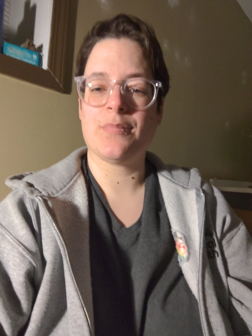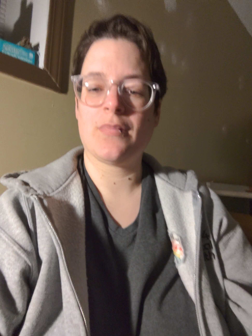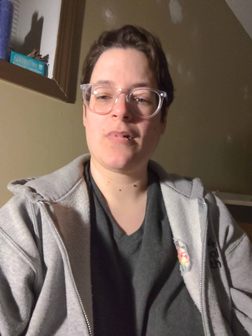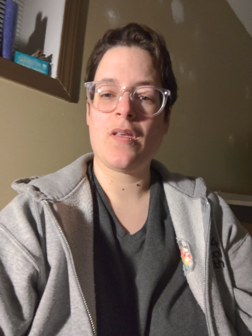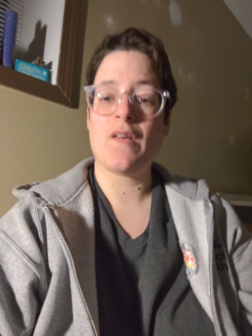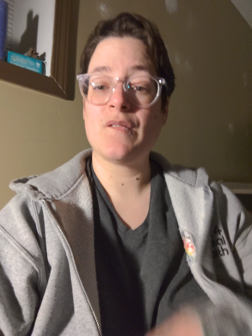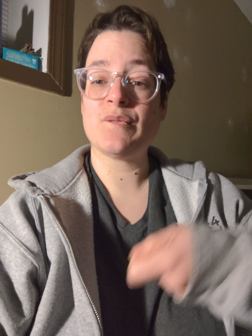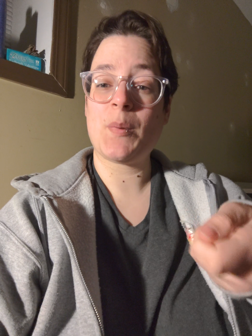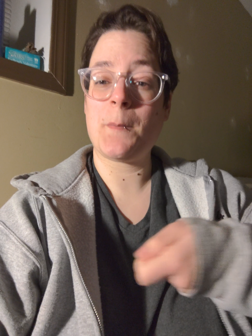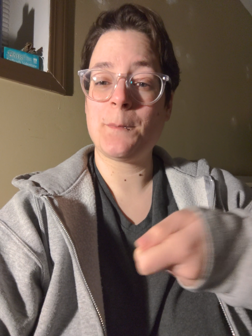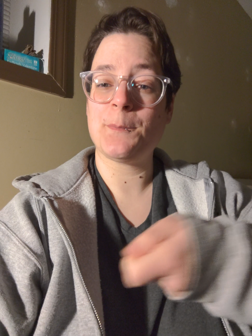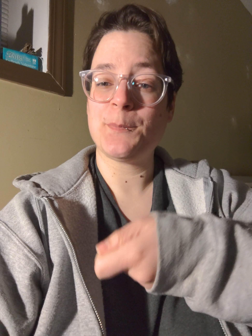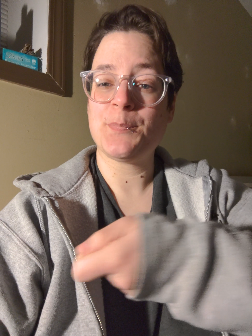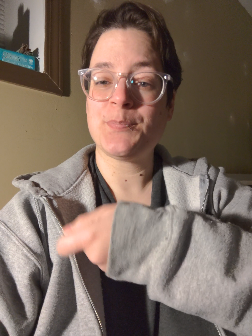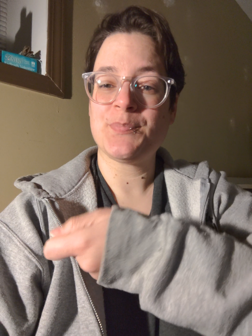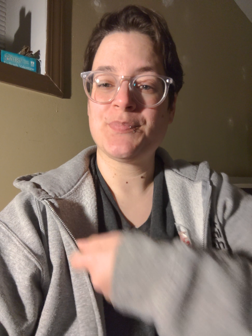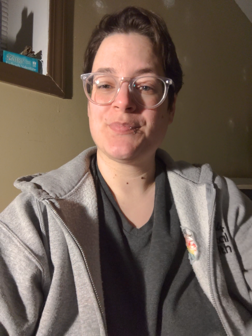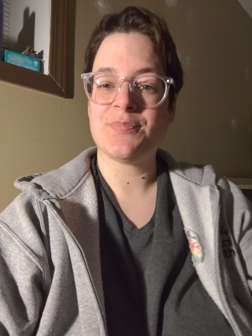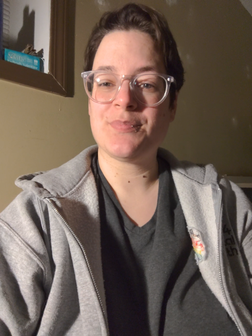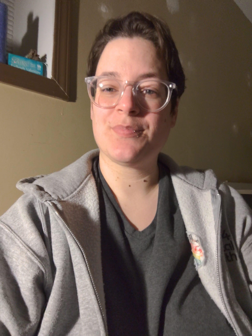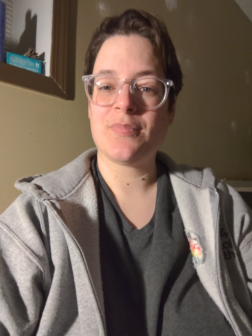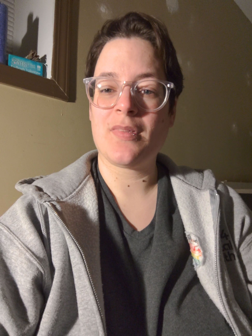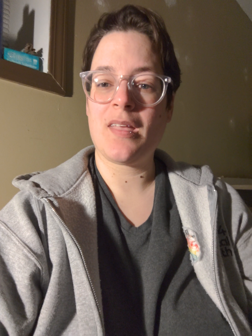vacuum